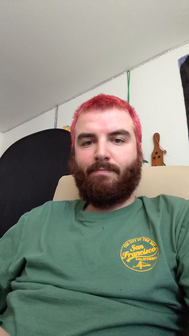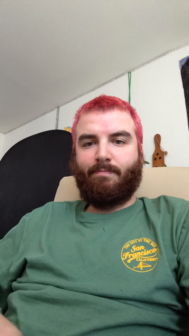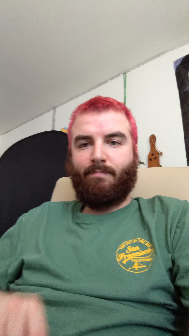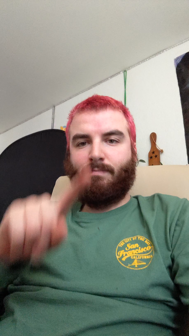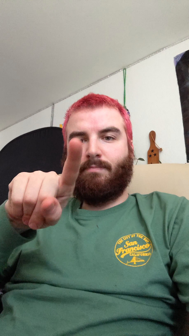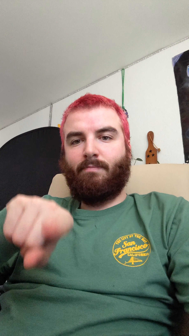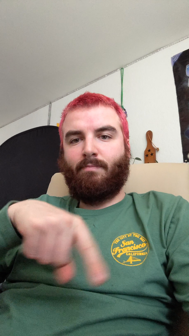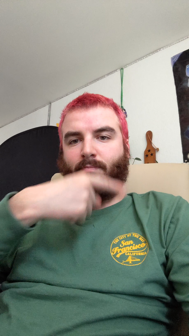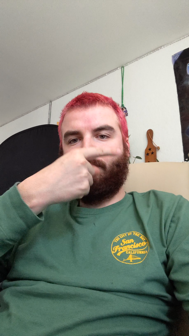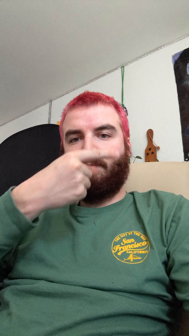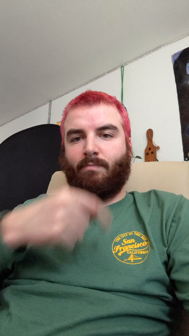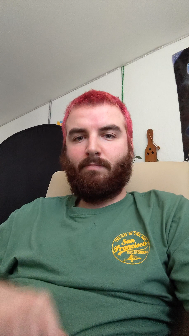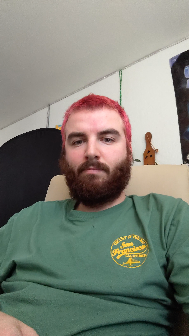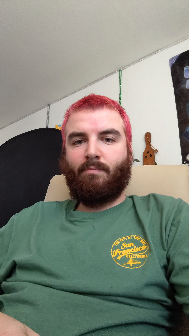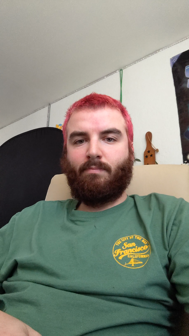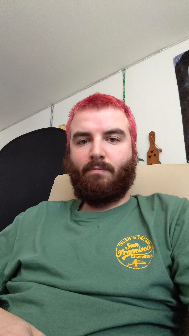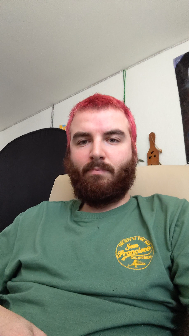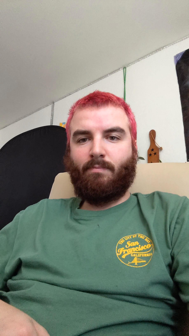long